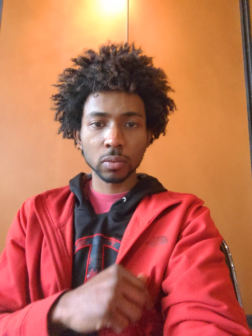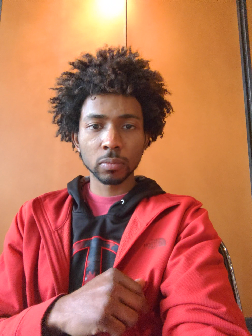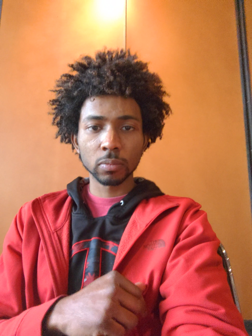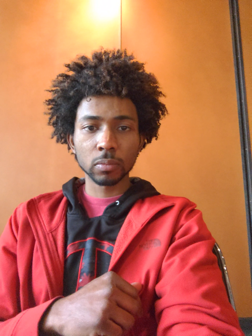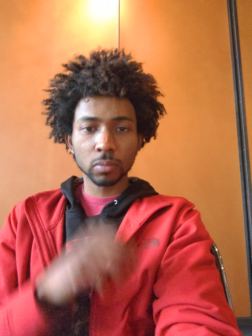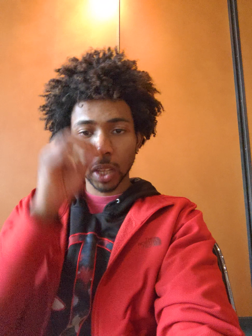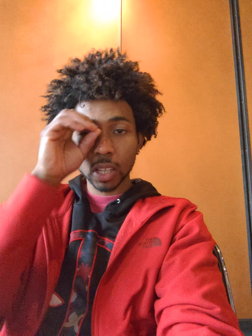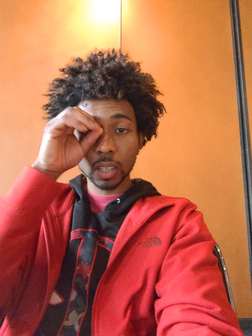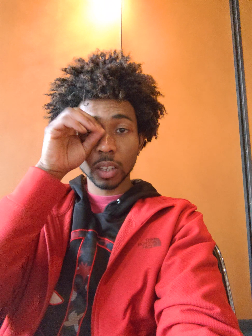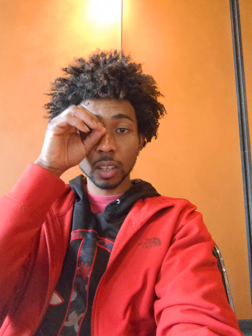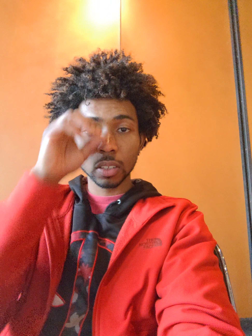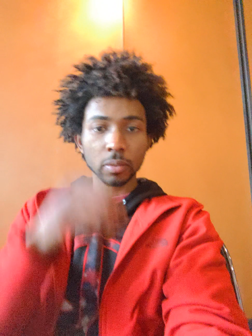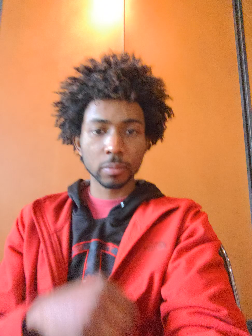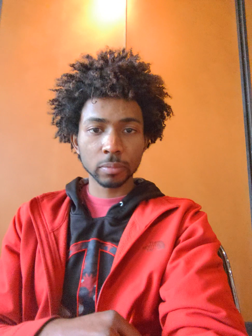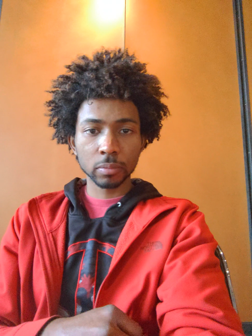owl